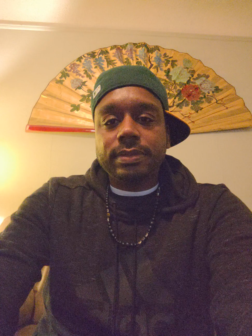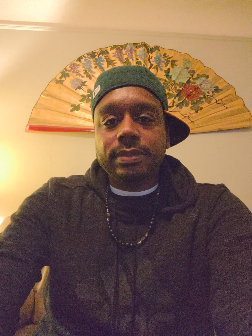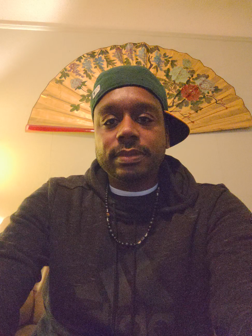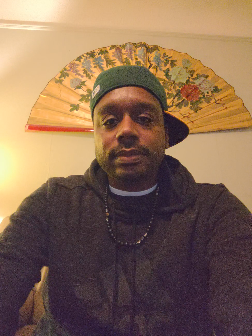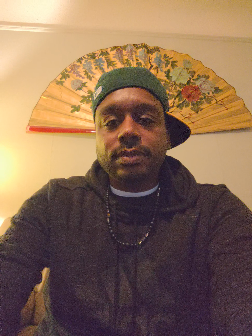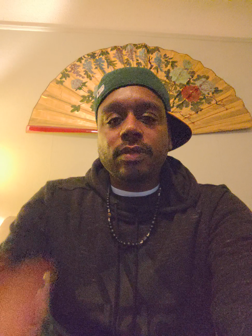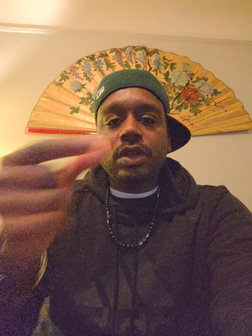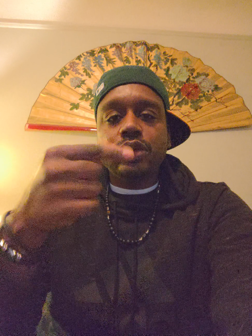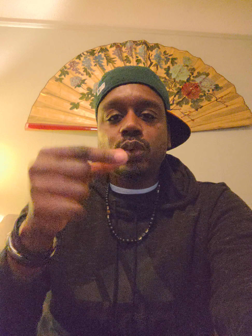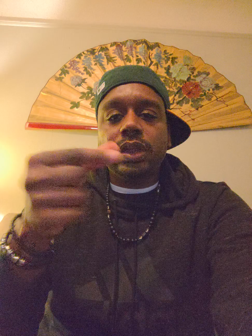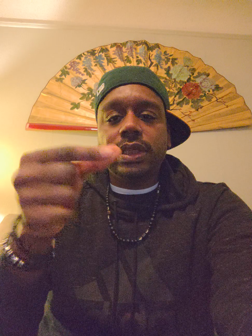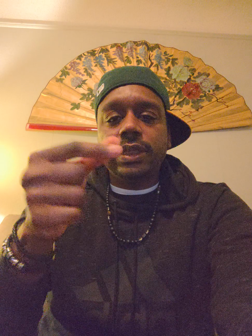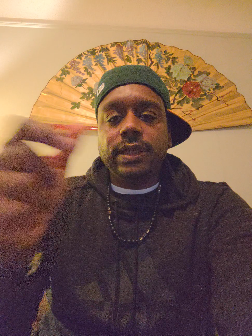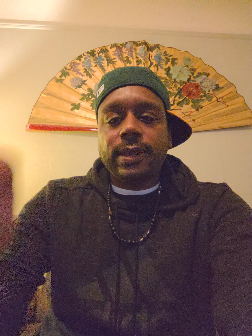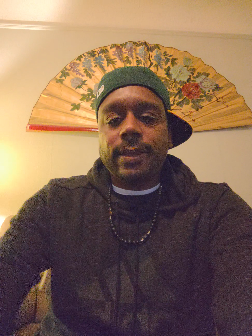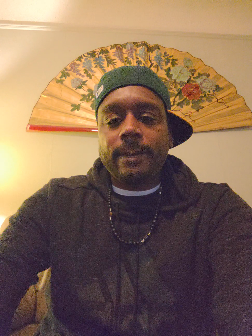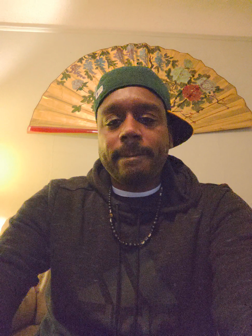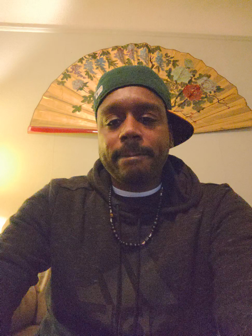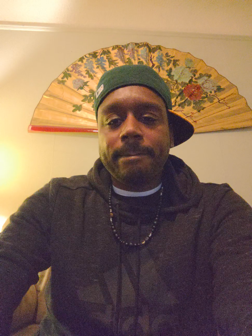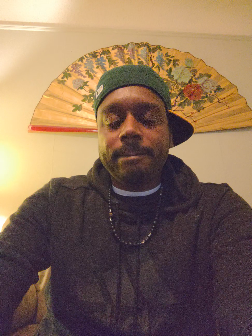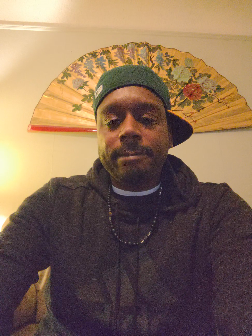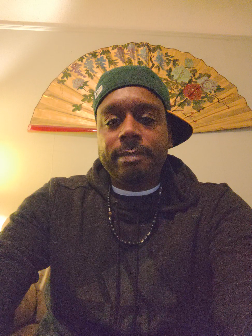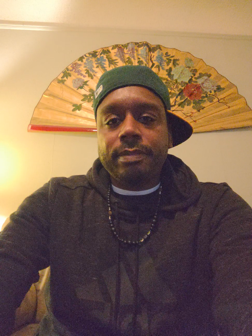green